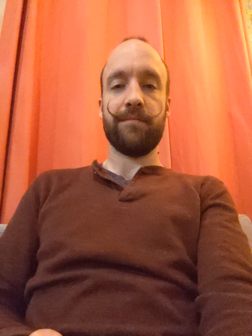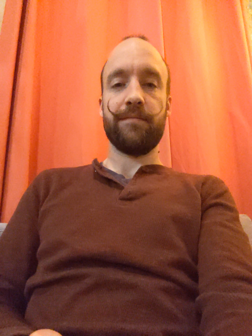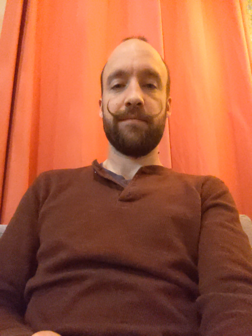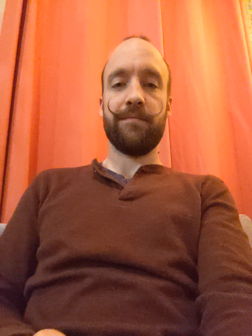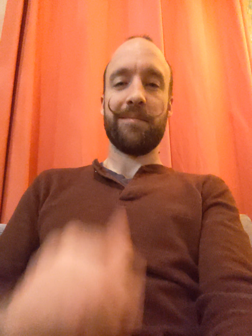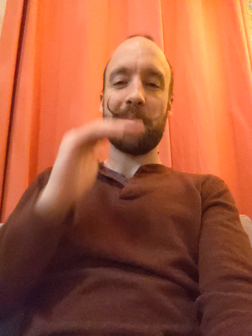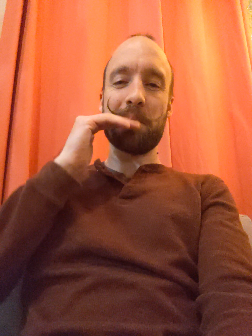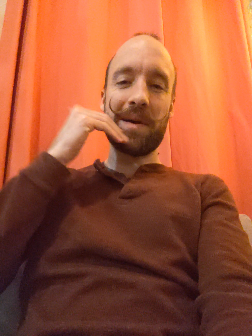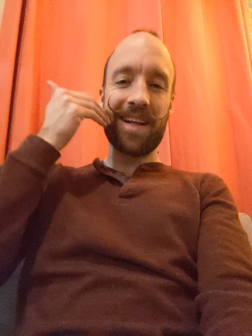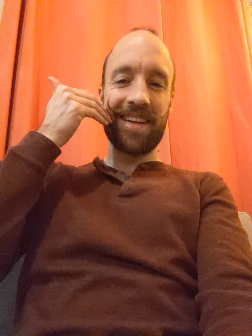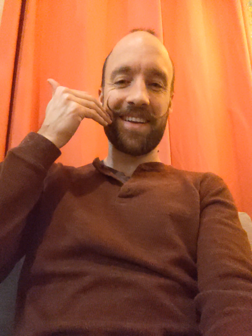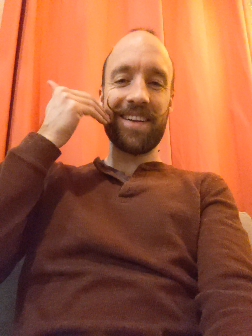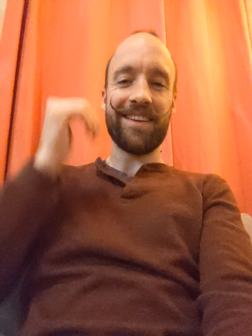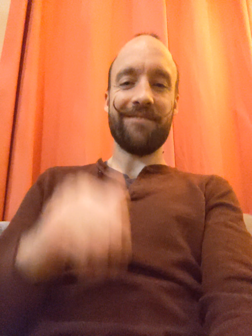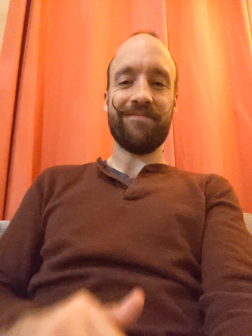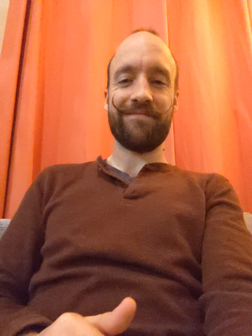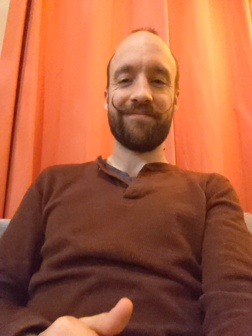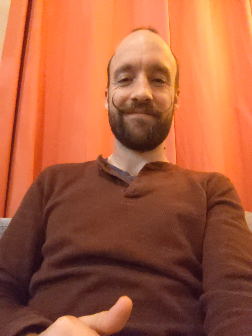smile